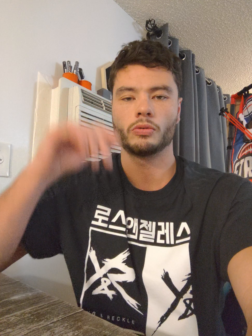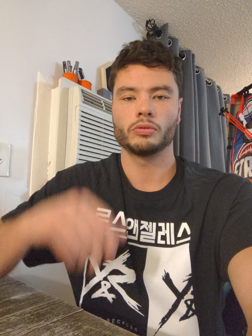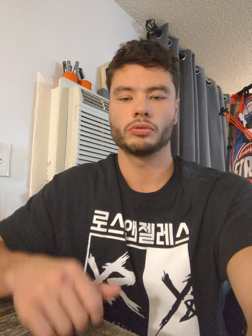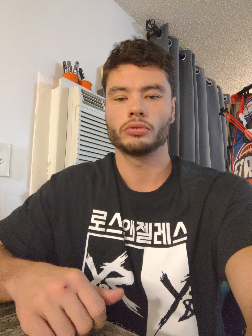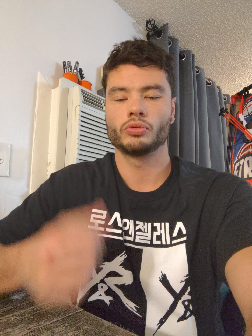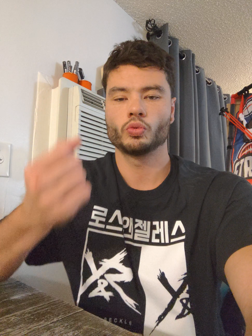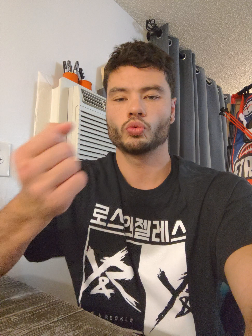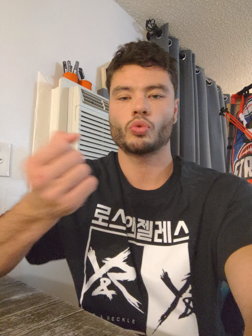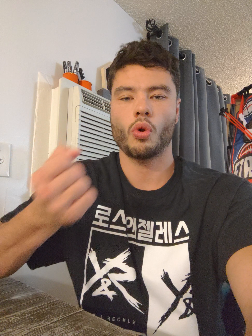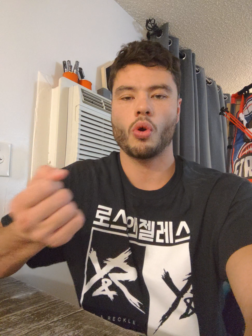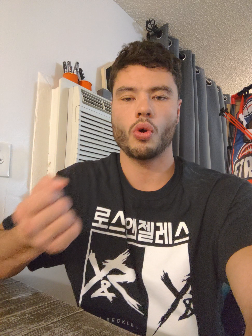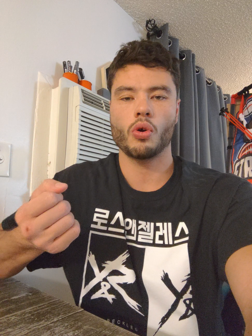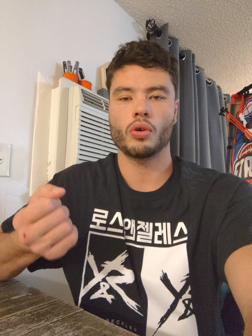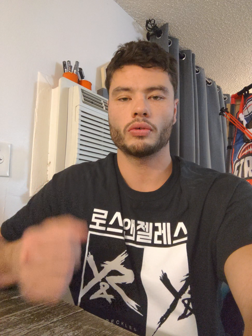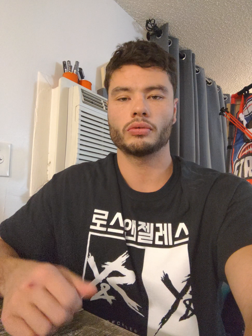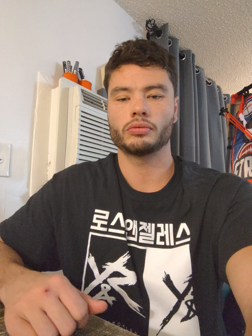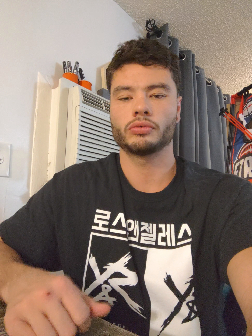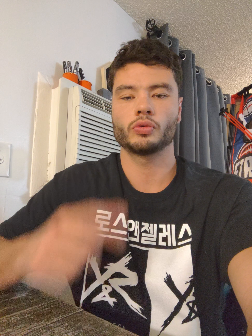drawer